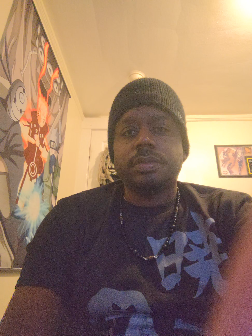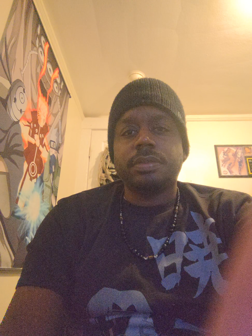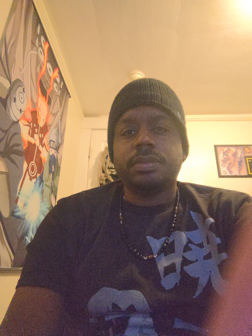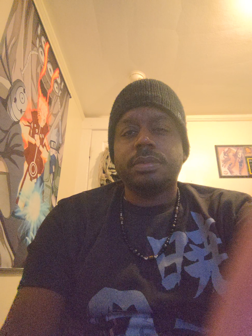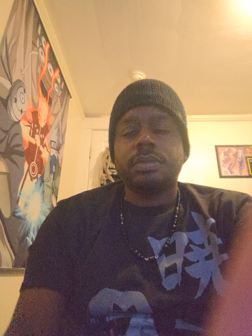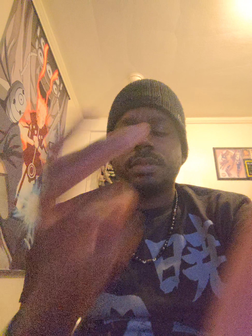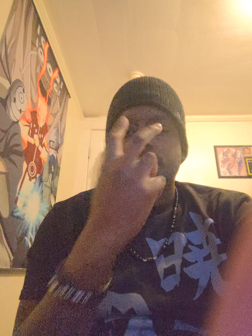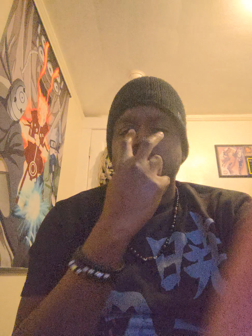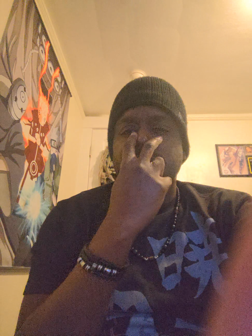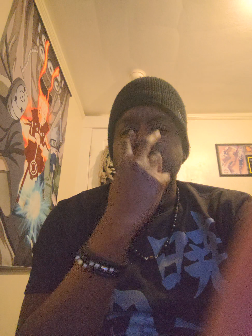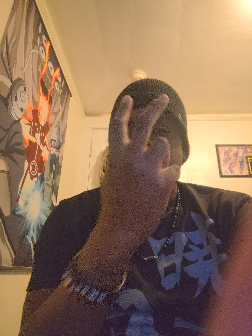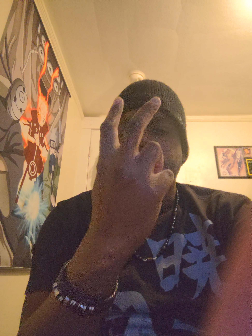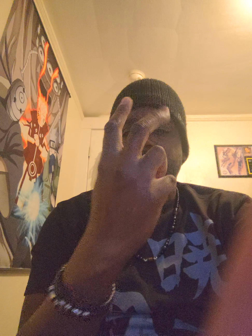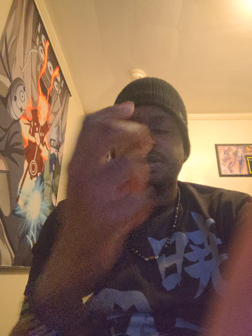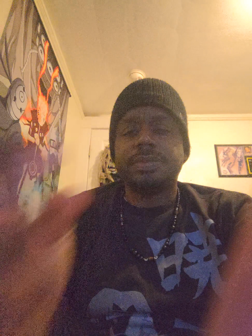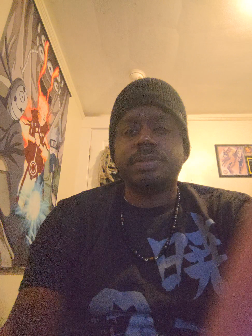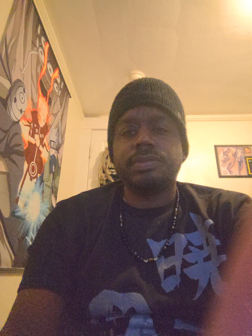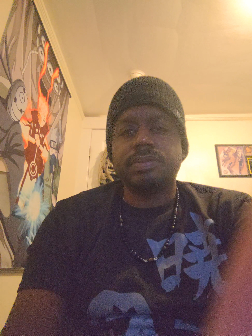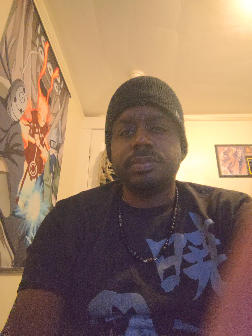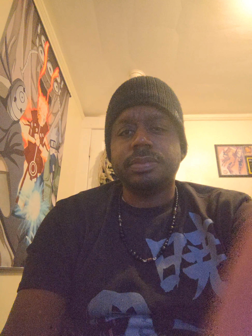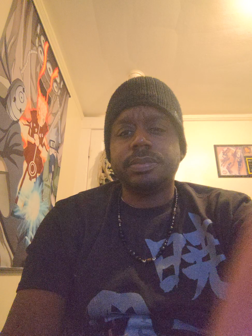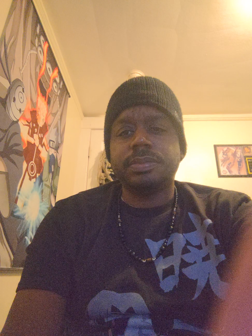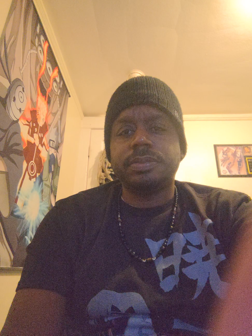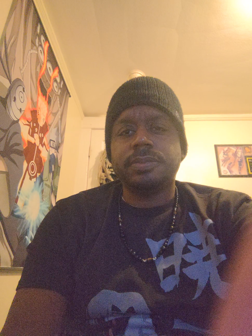see